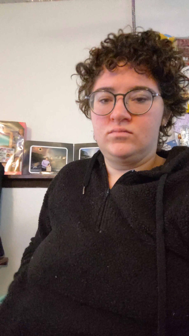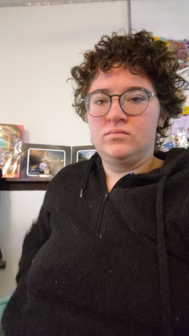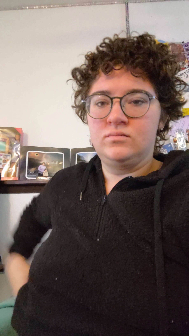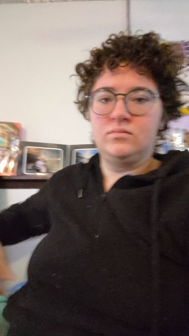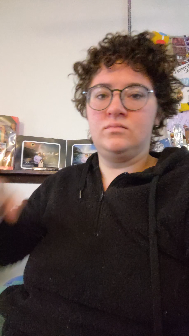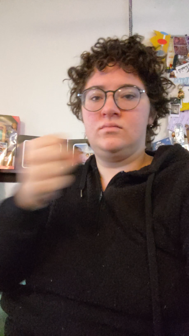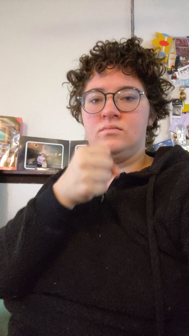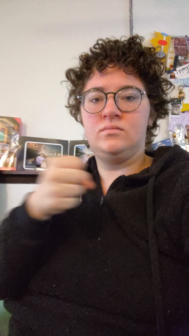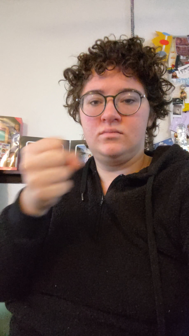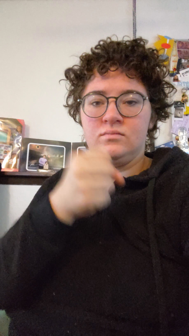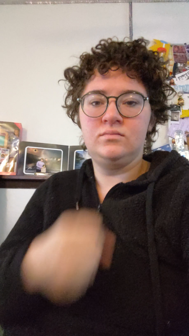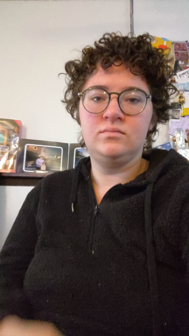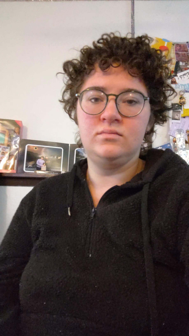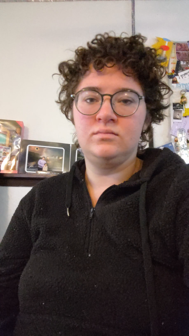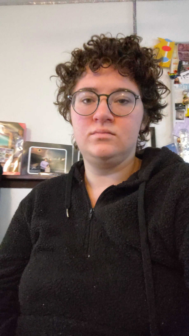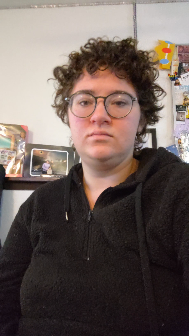coffee